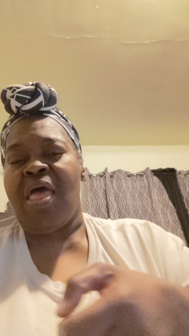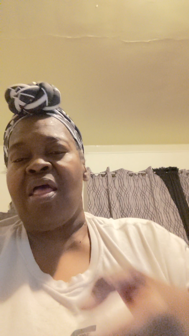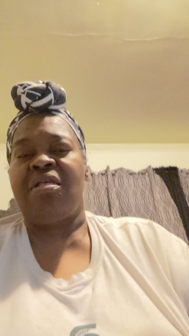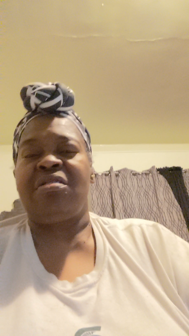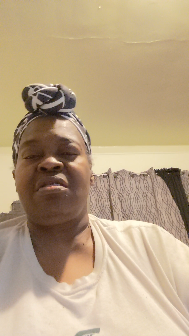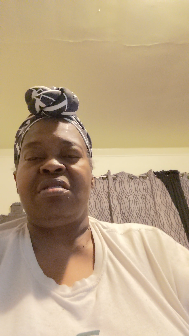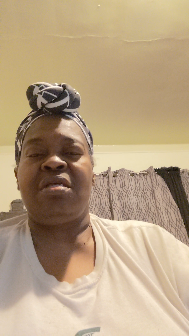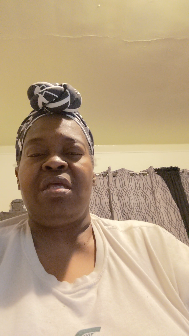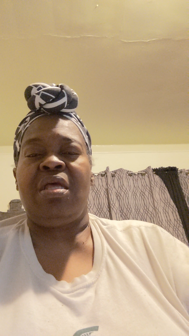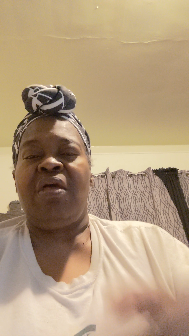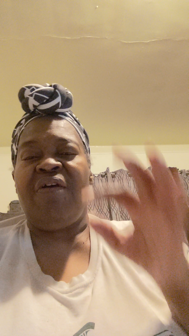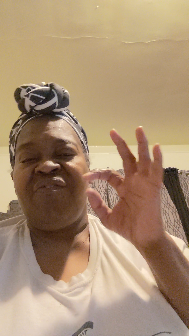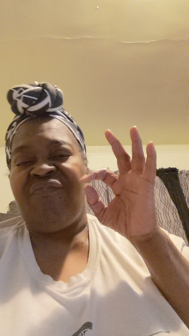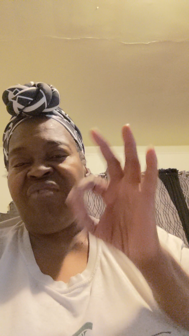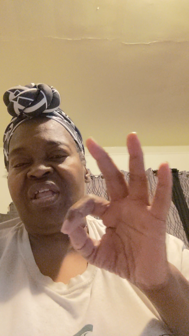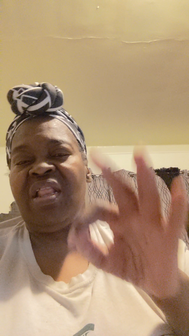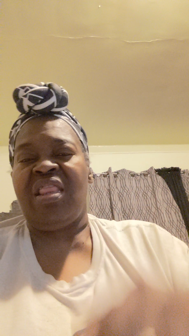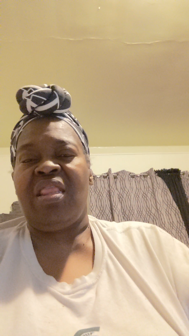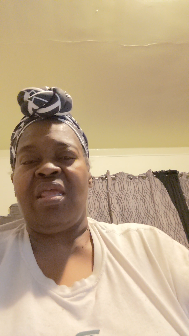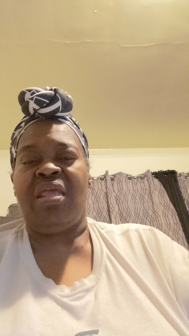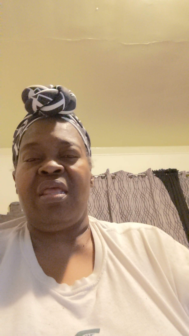fit